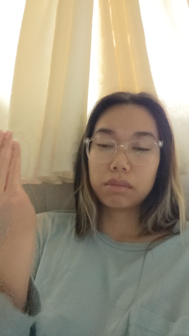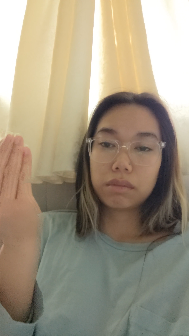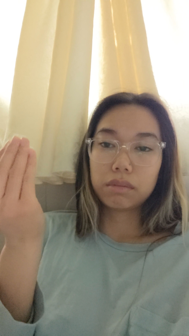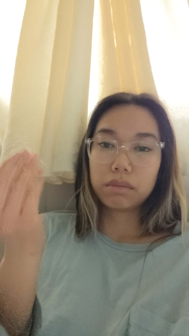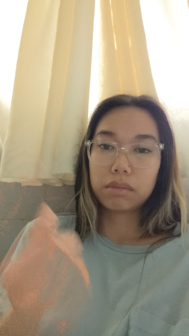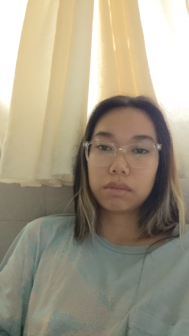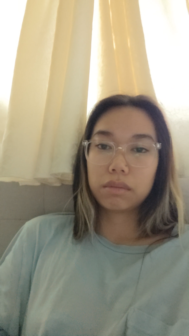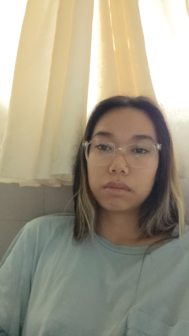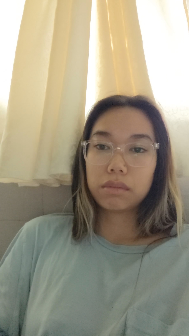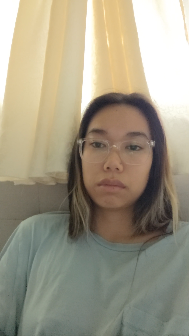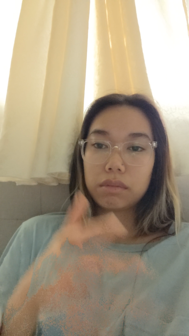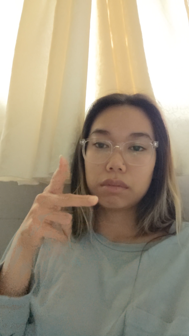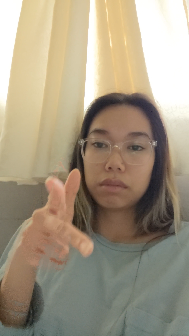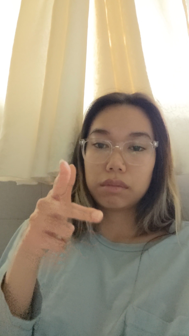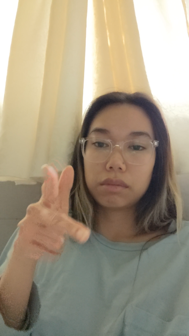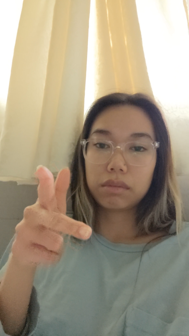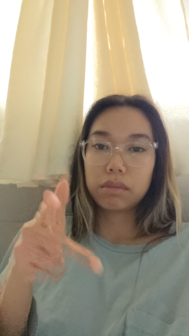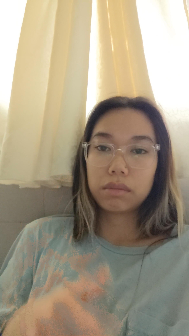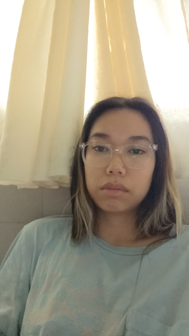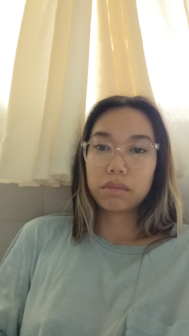garage